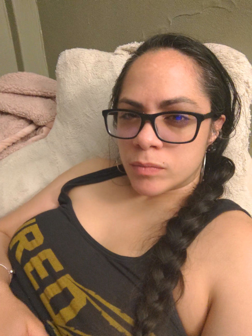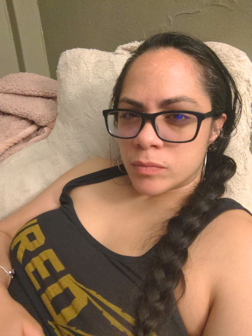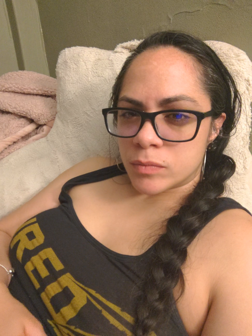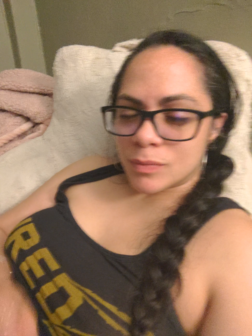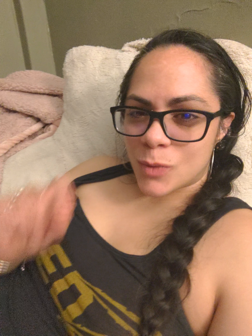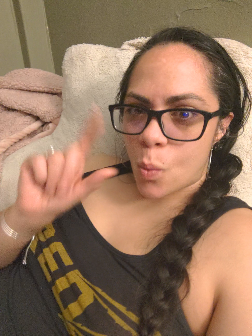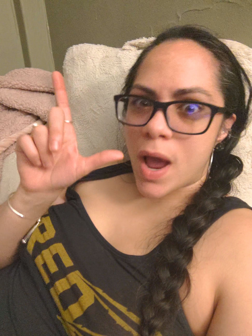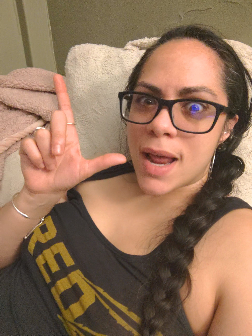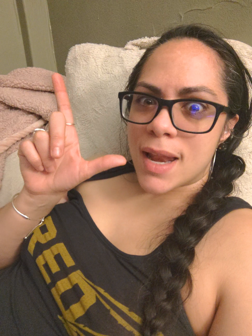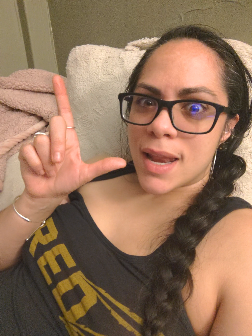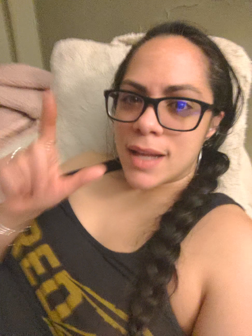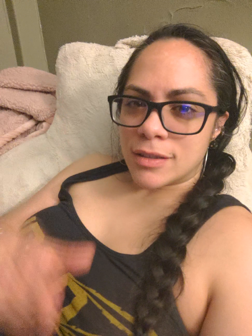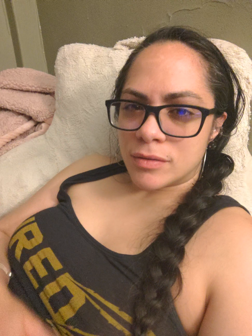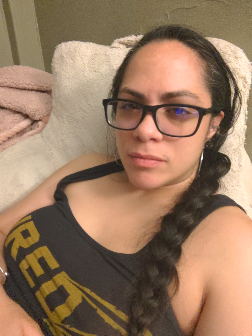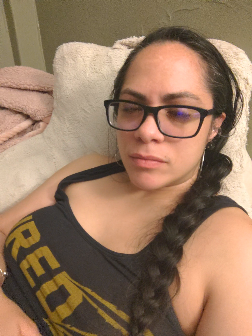wake